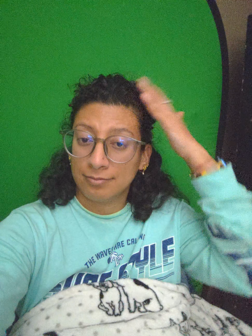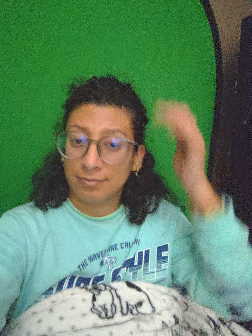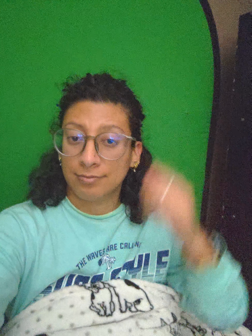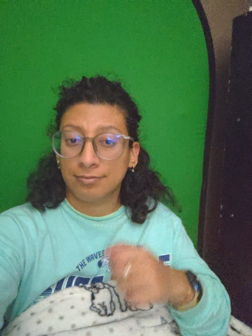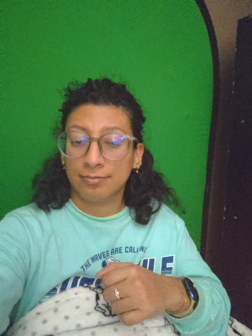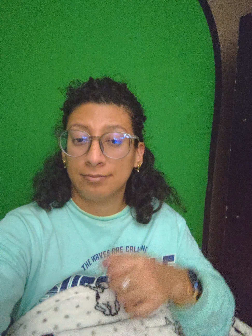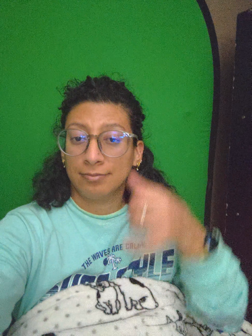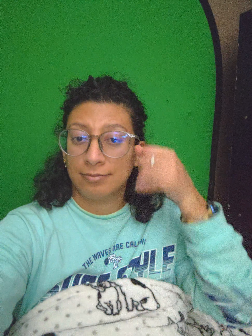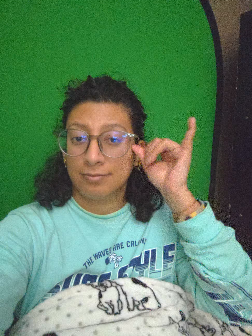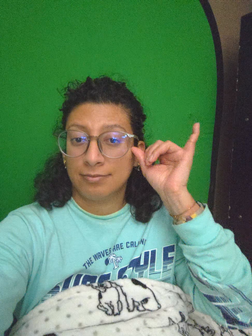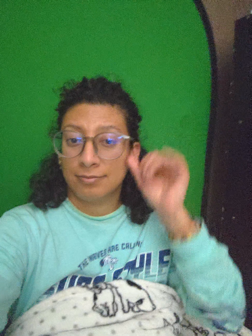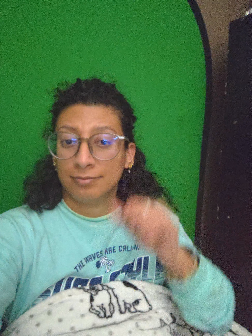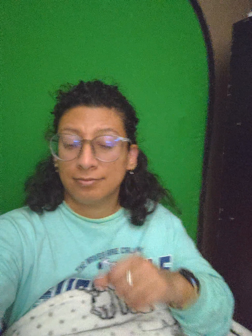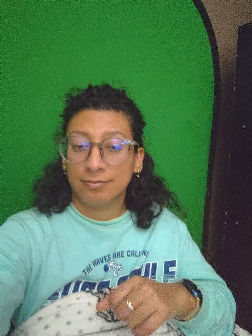cow